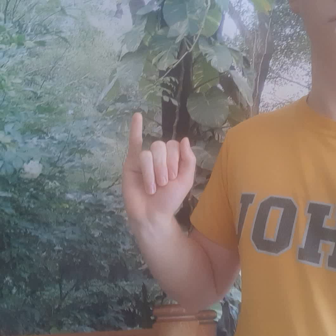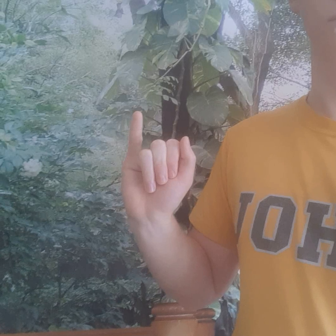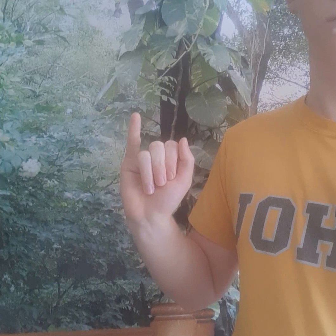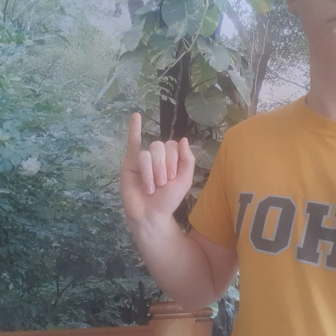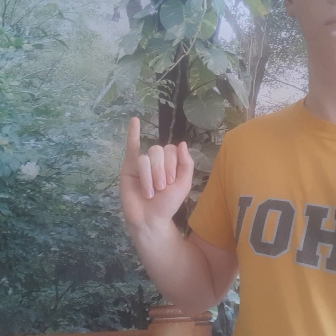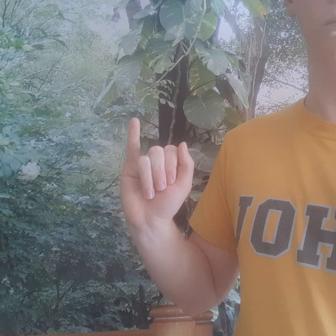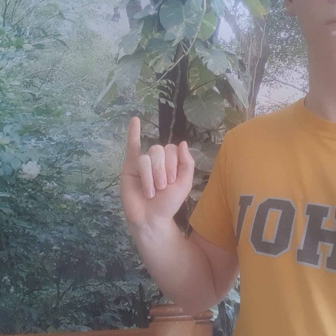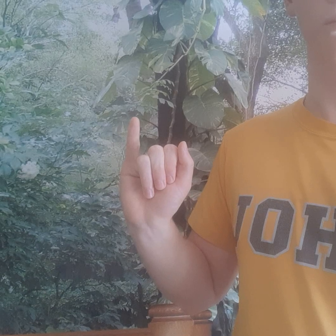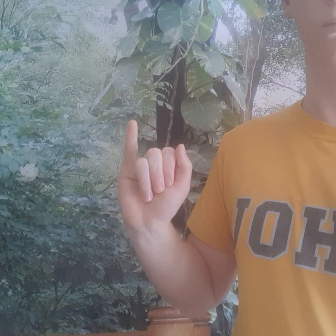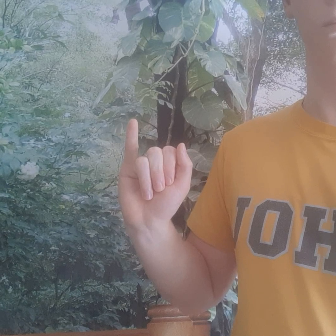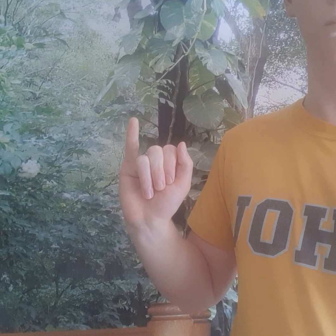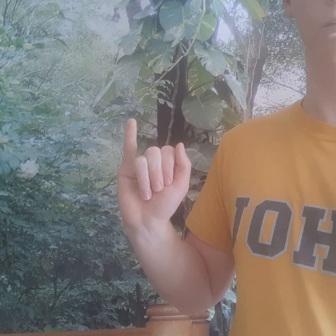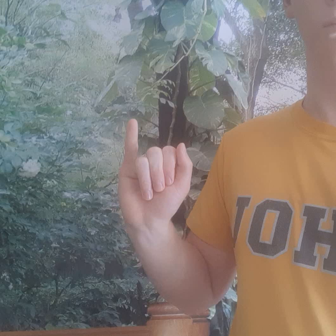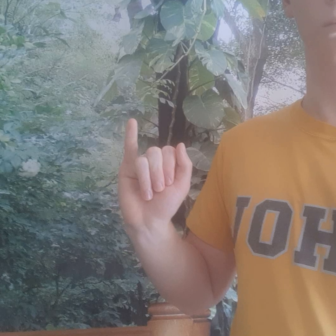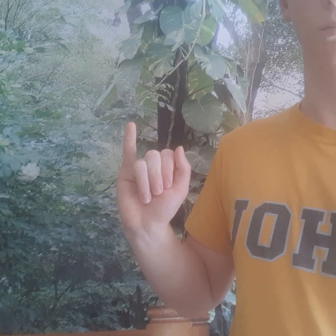І